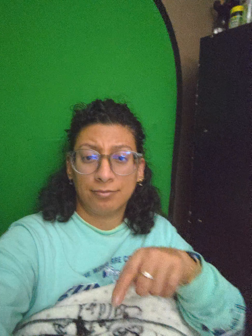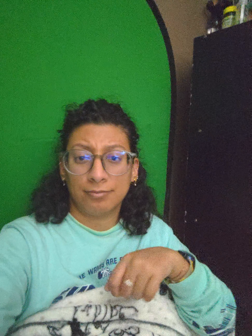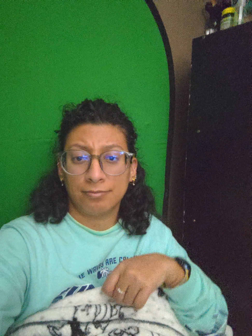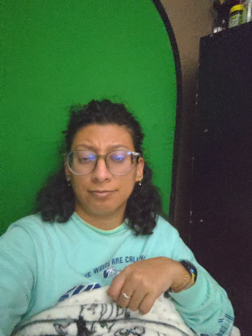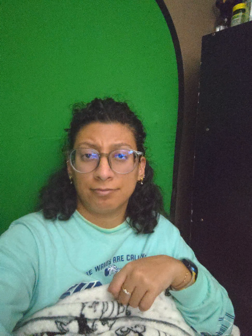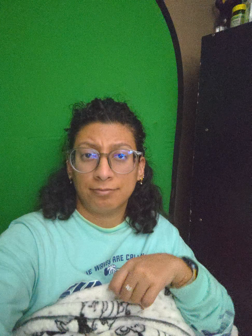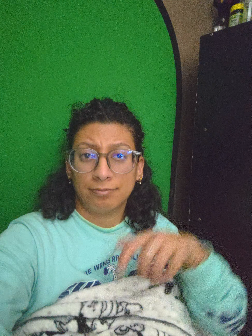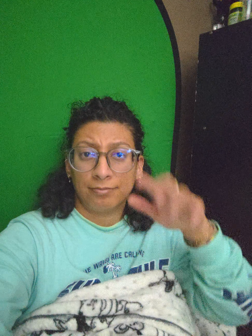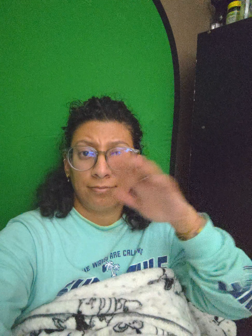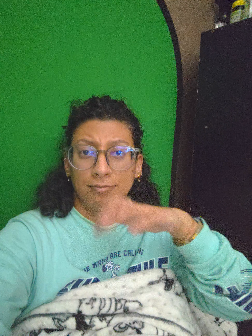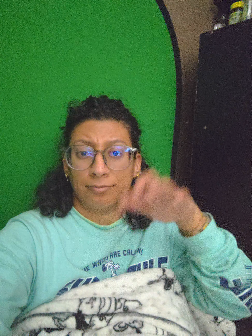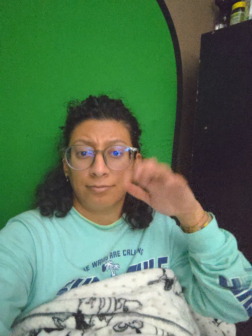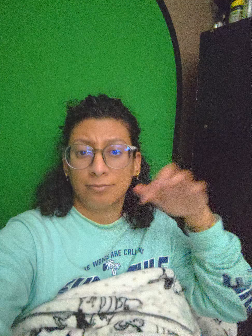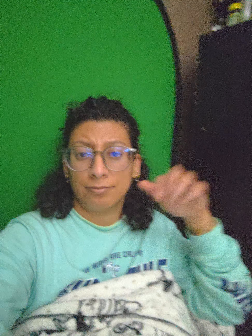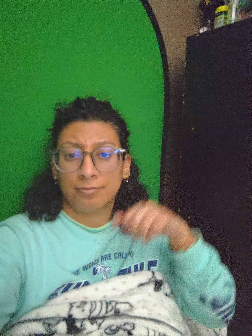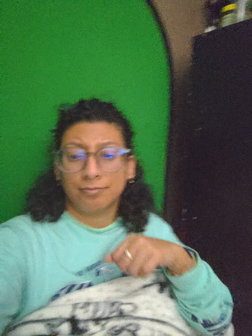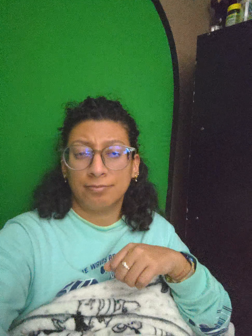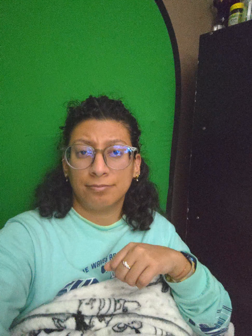cloud